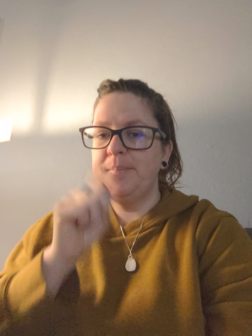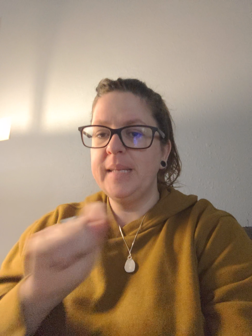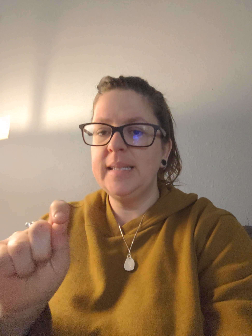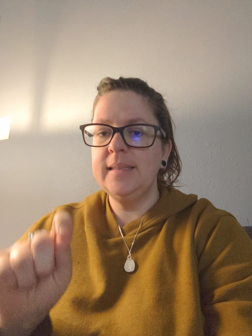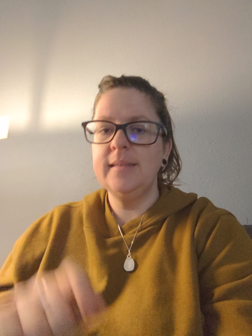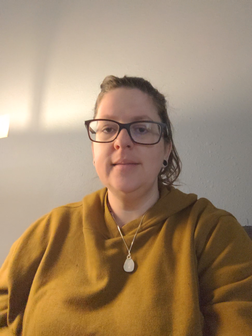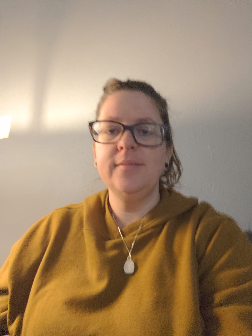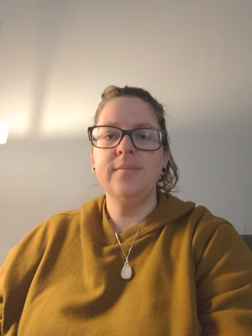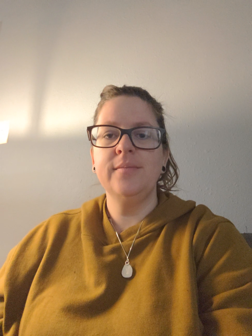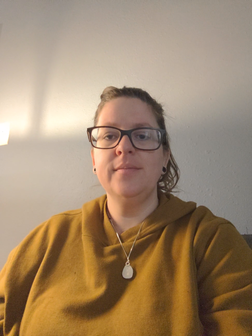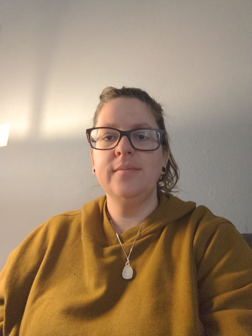pen